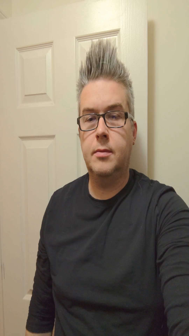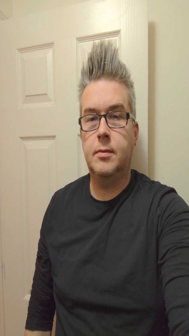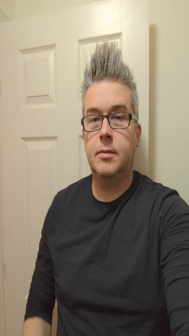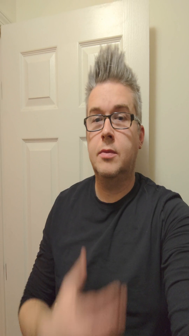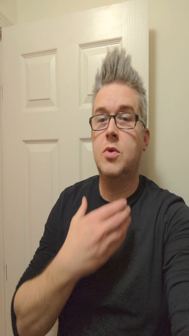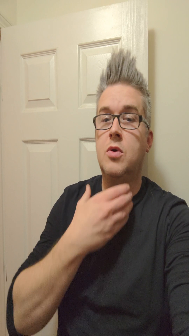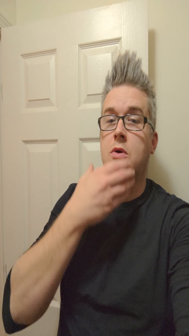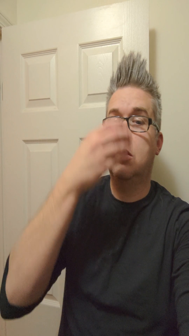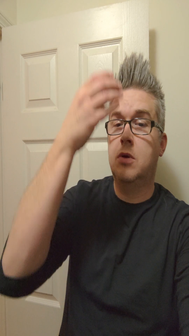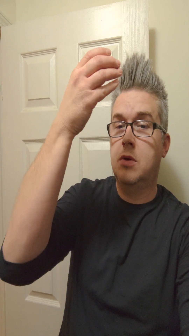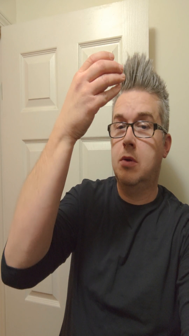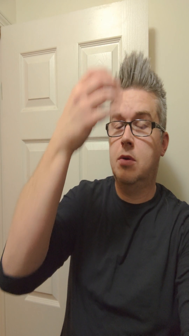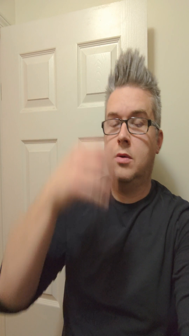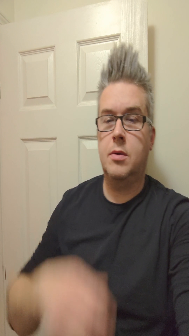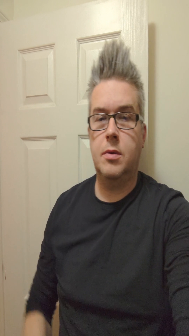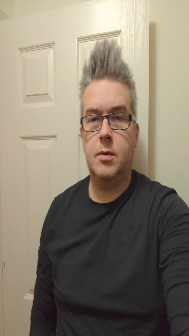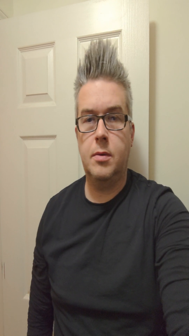giraffe